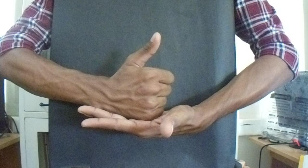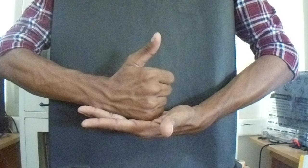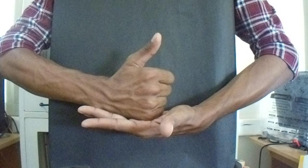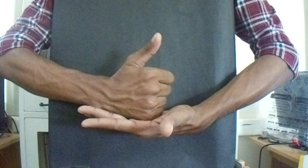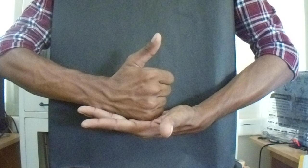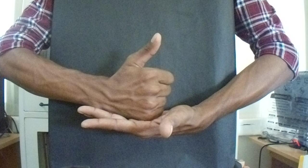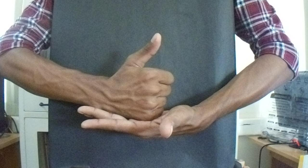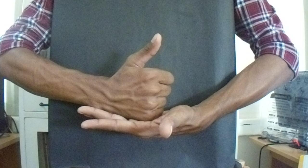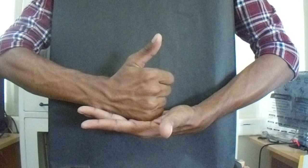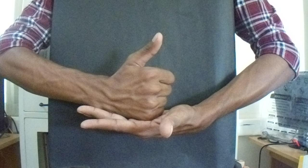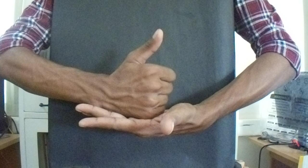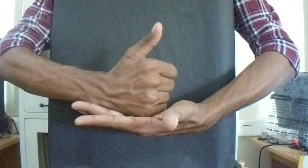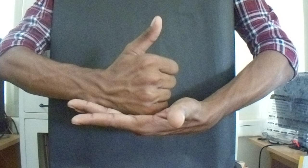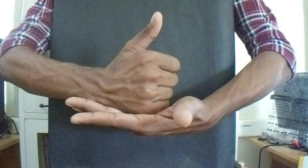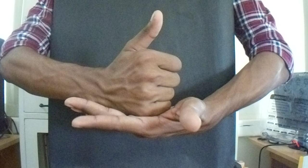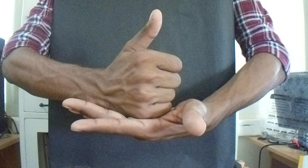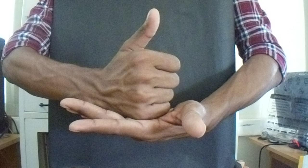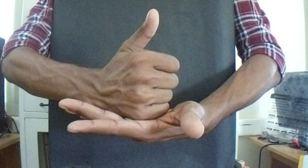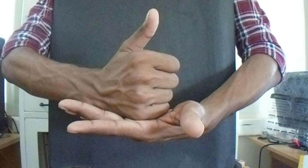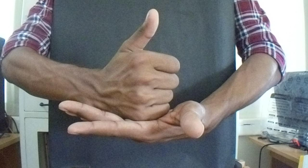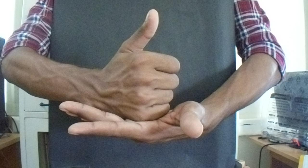help